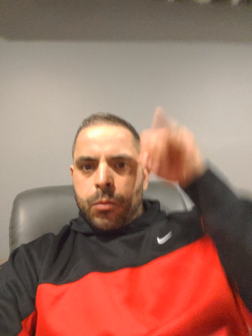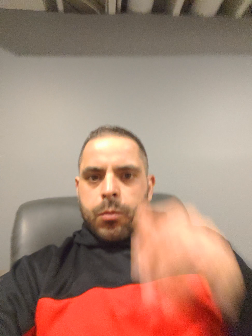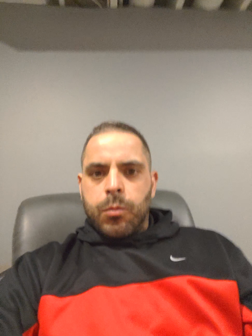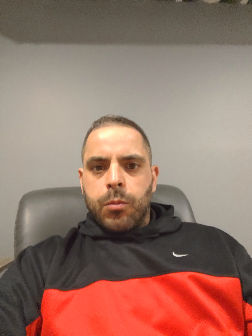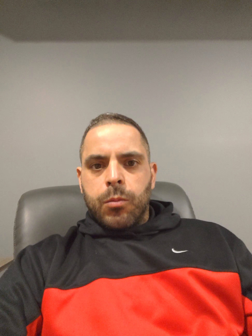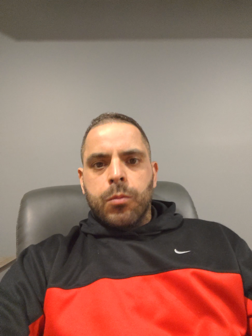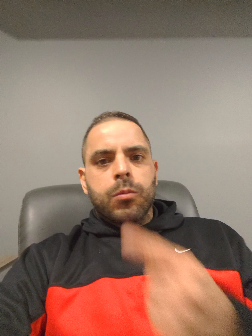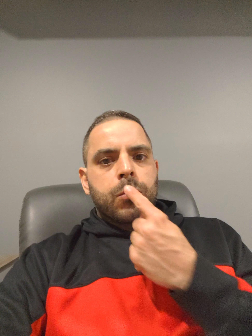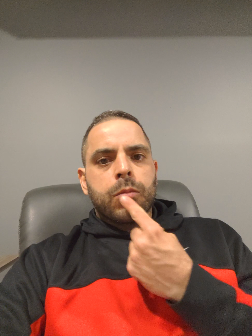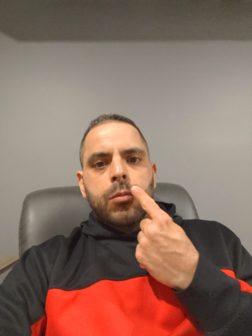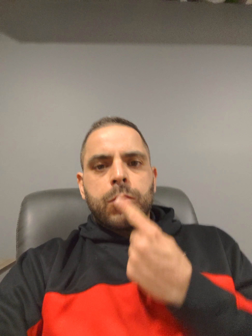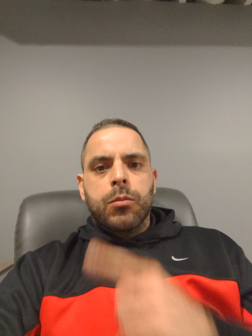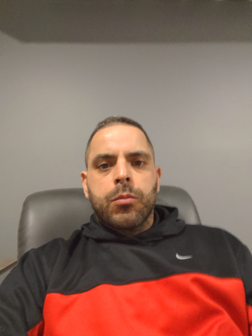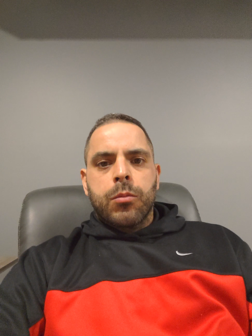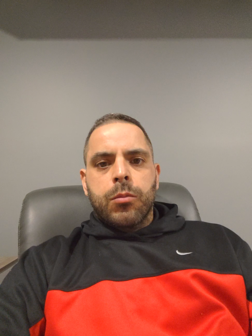lips